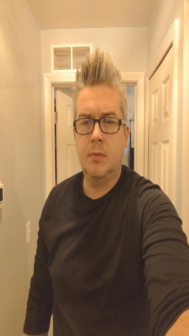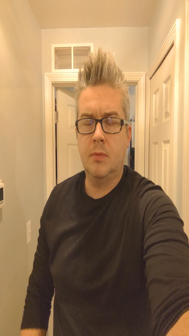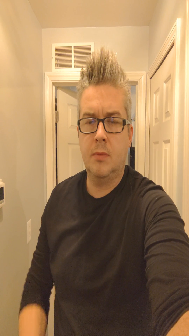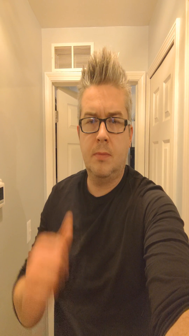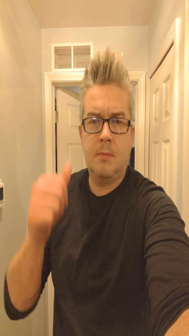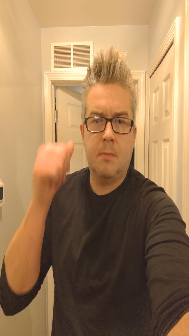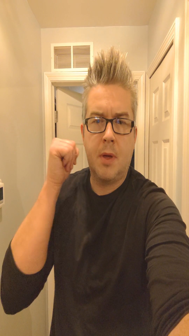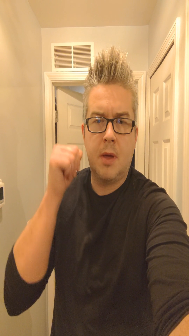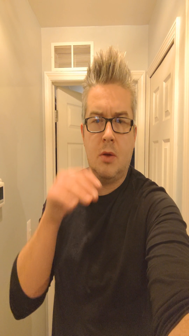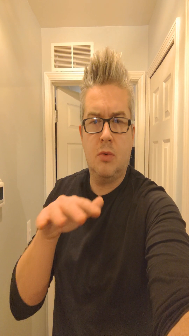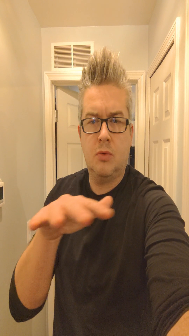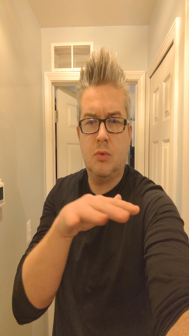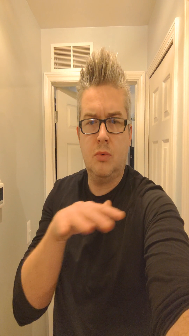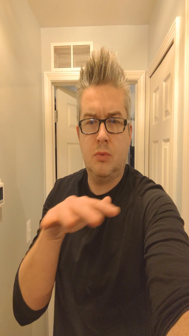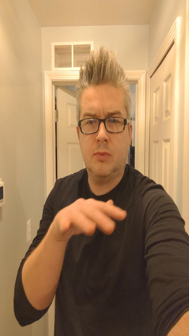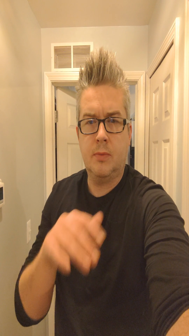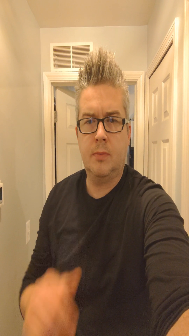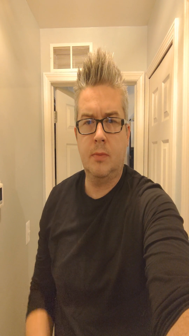backyard